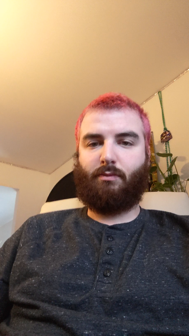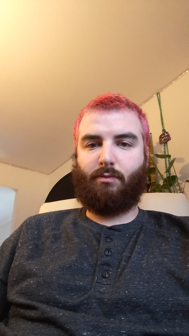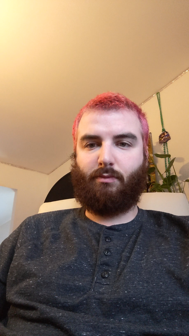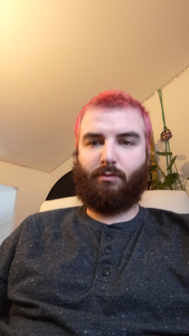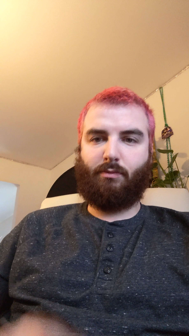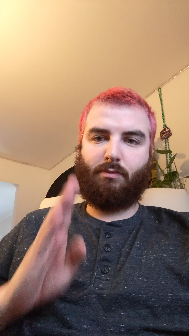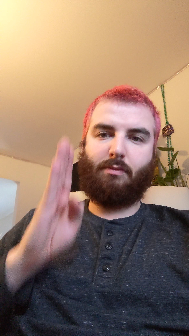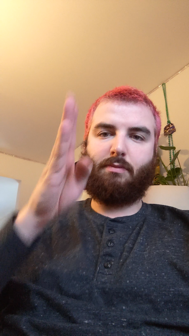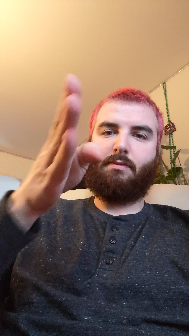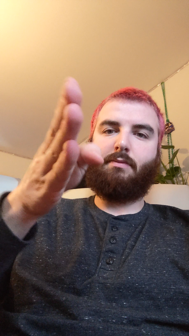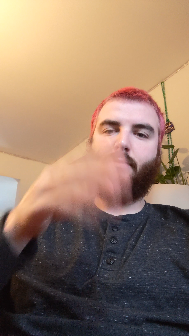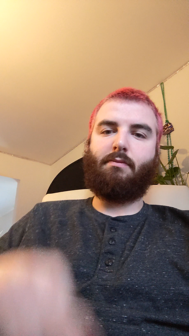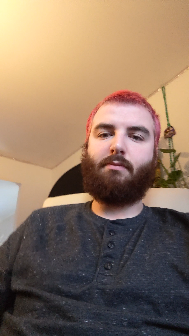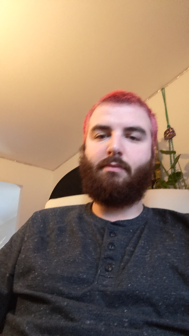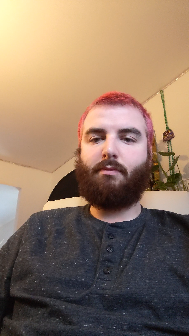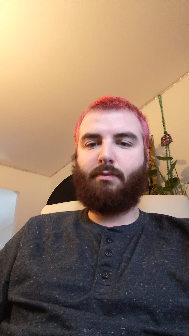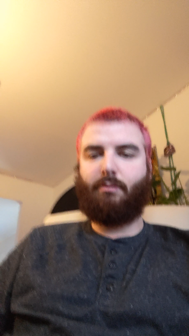over